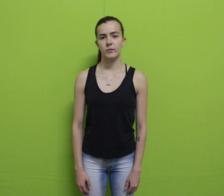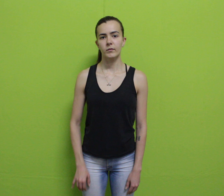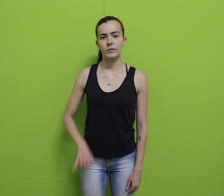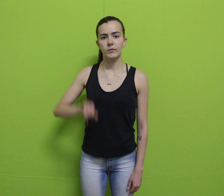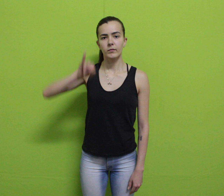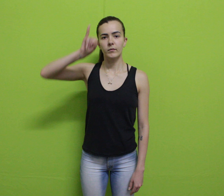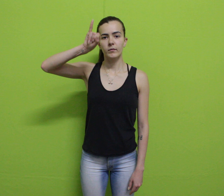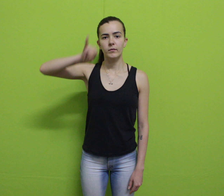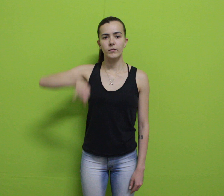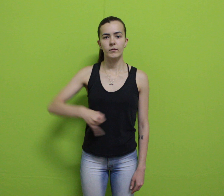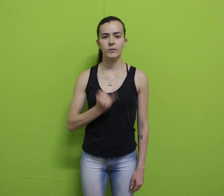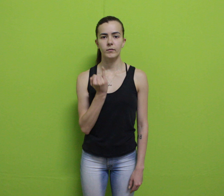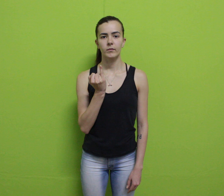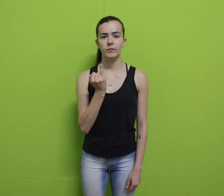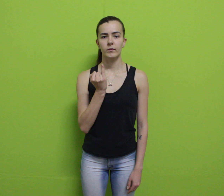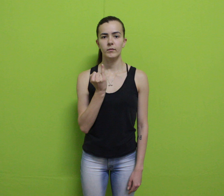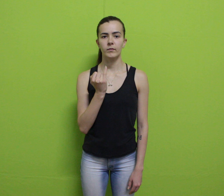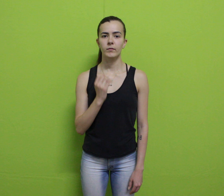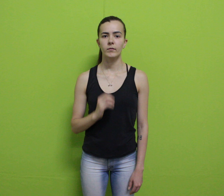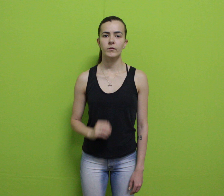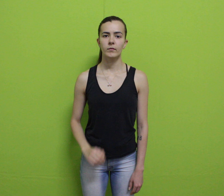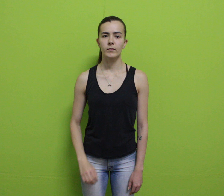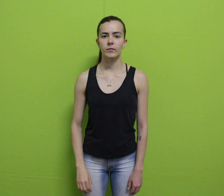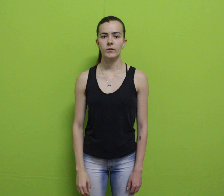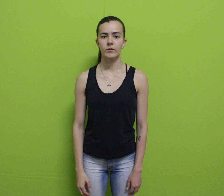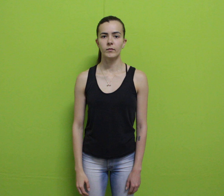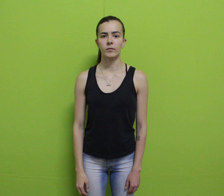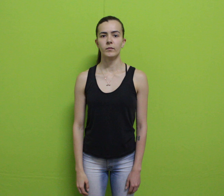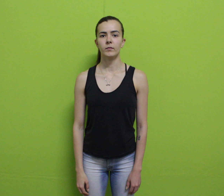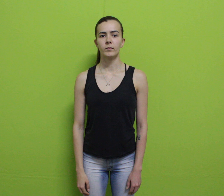aproveitar